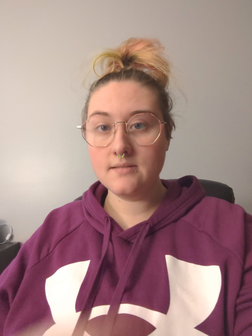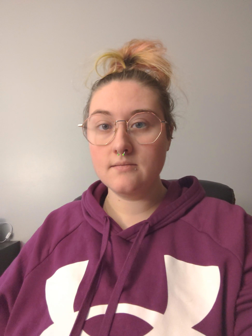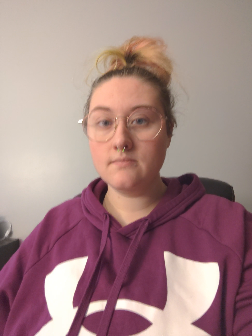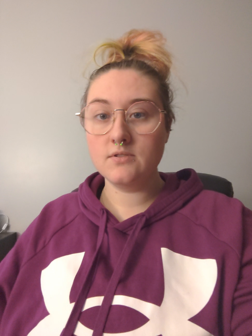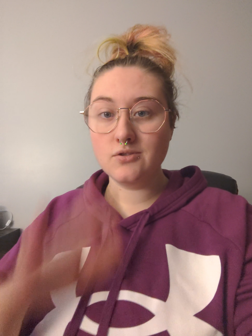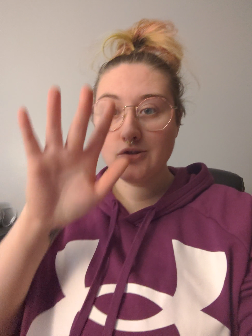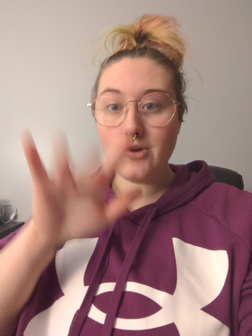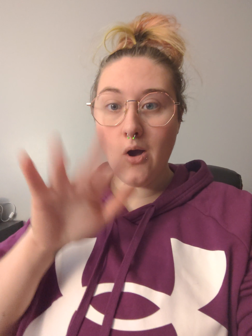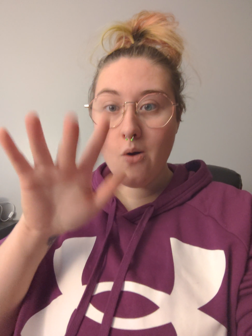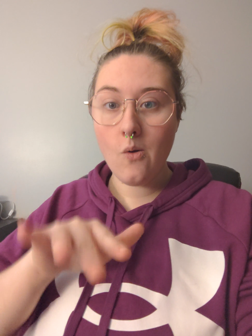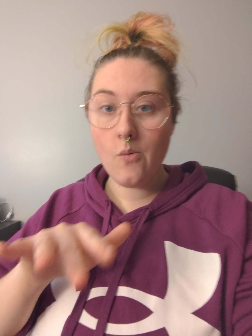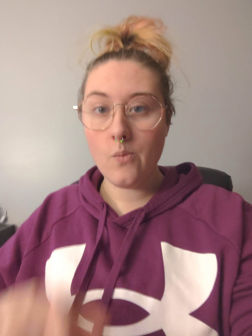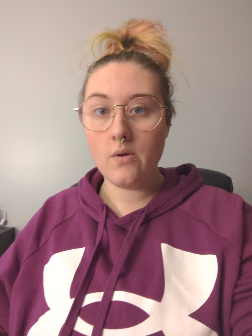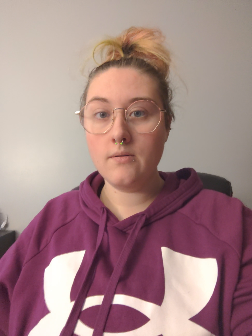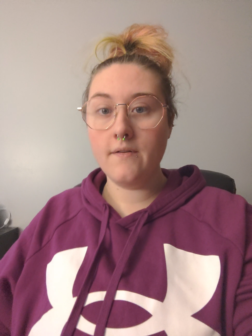snow